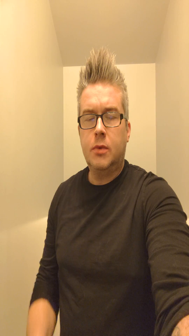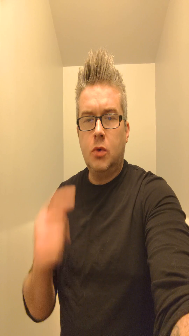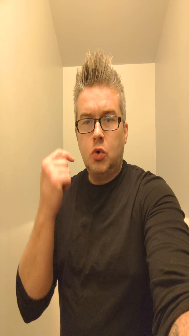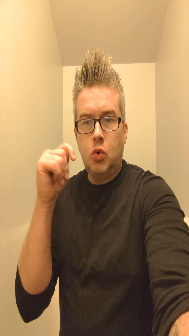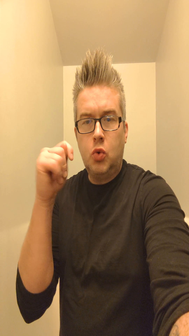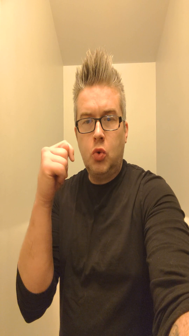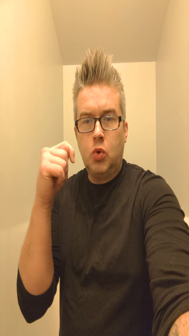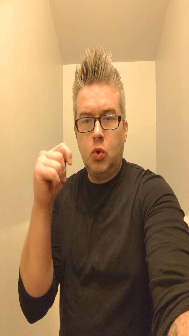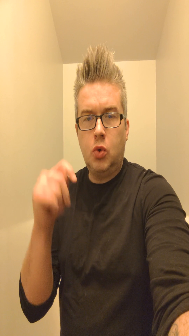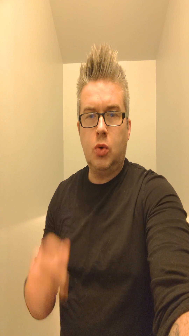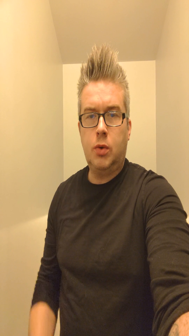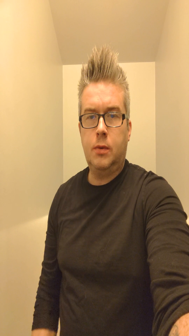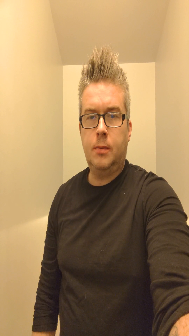toy